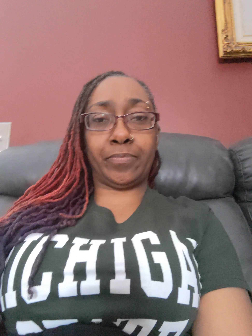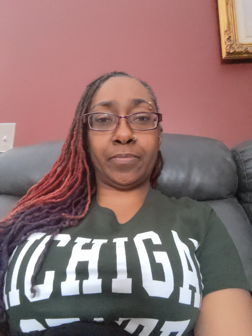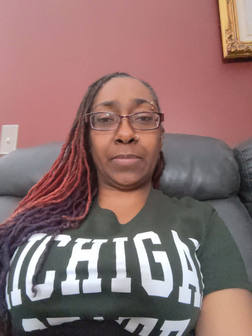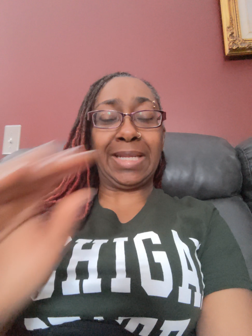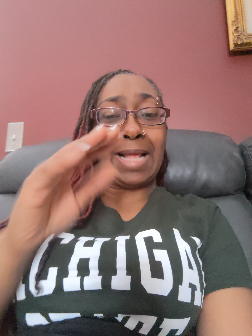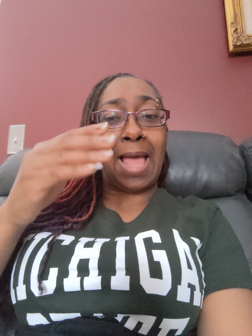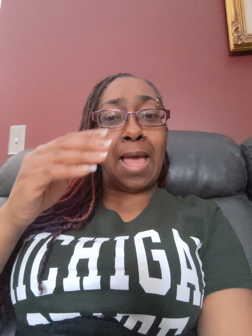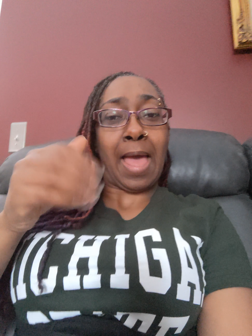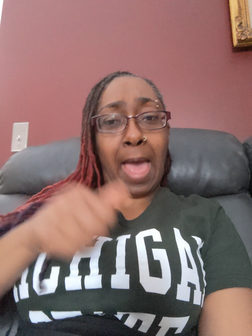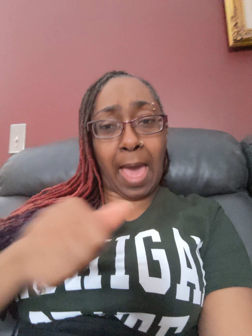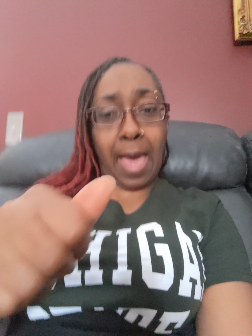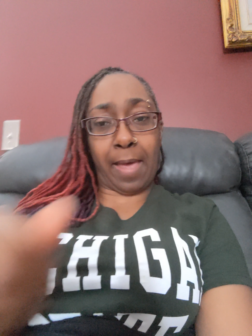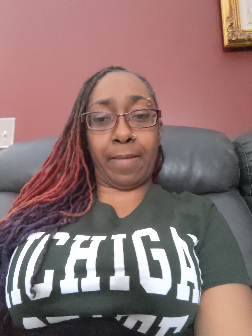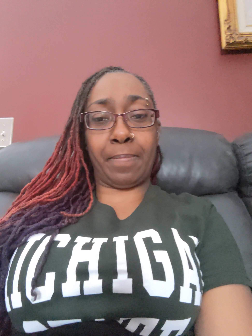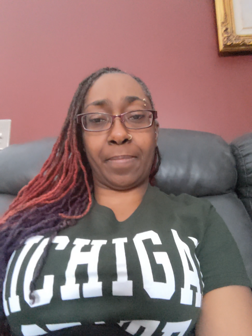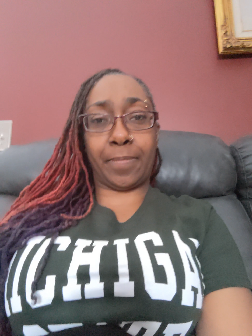hide